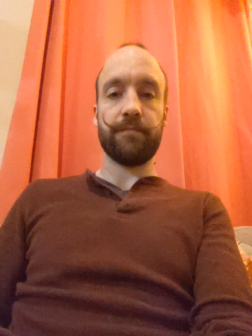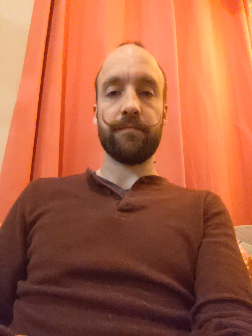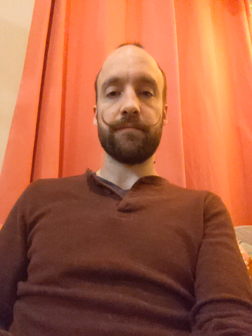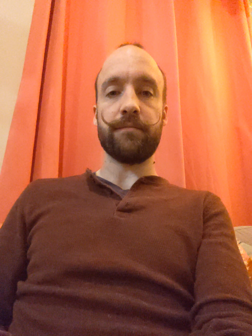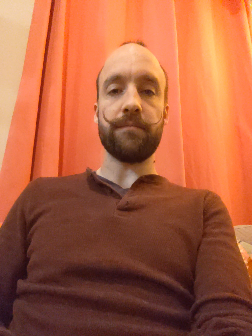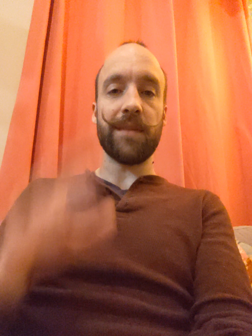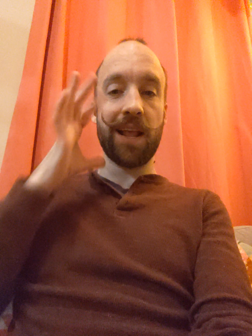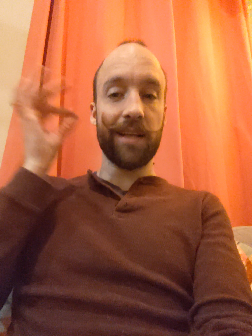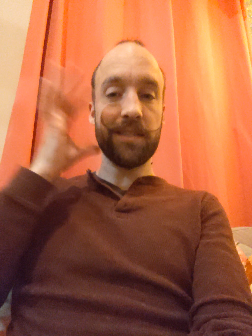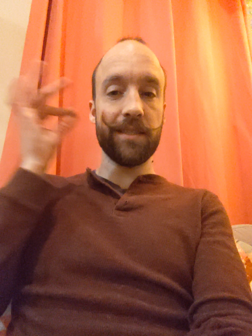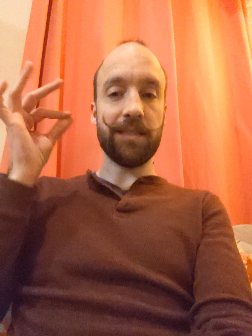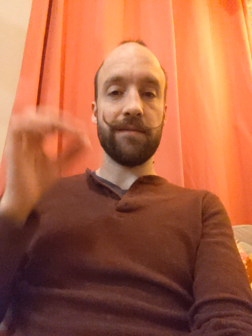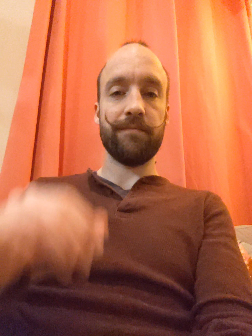cat